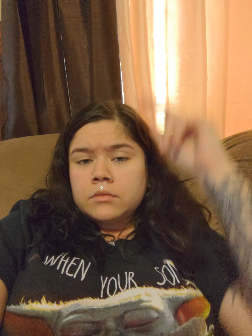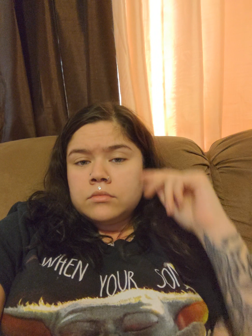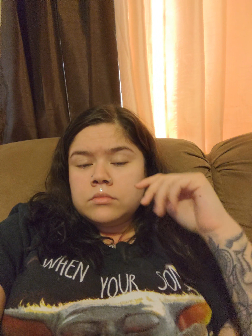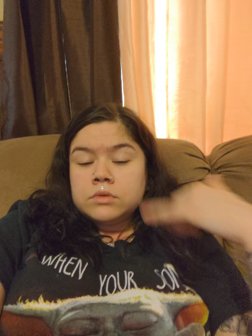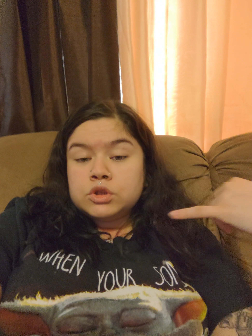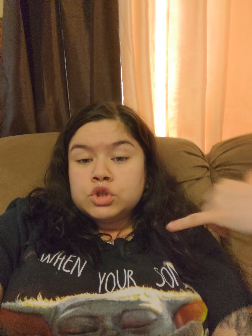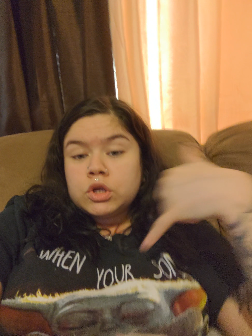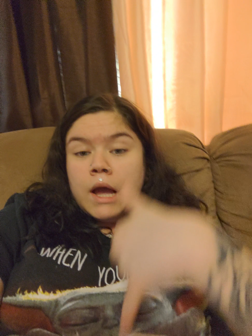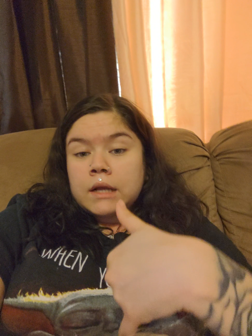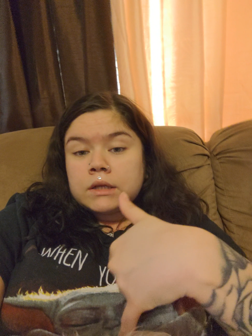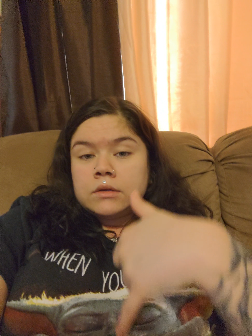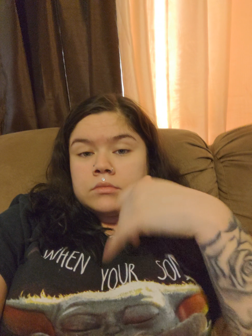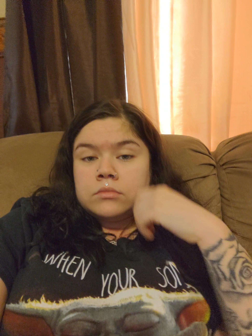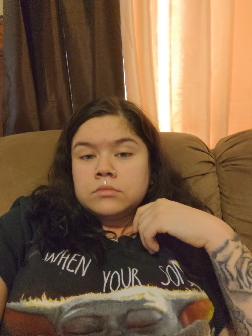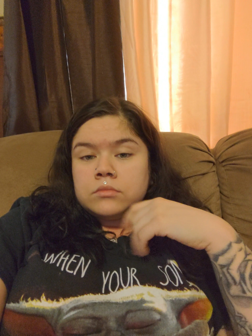jacket